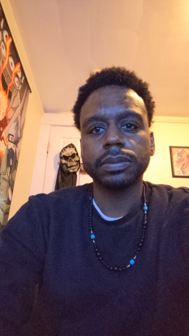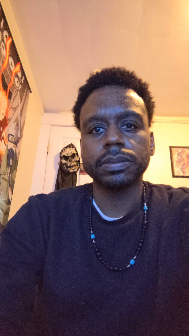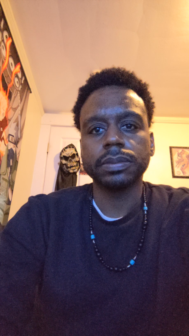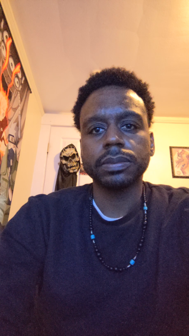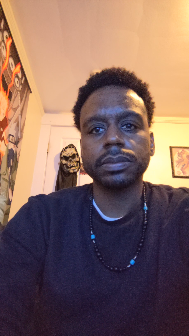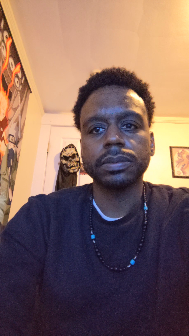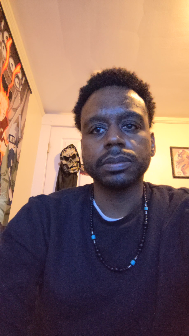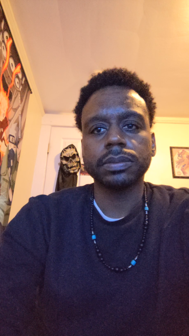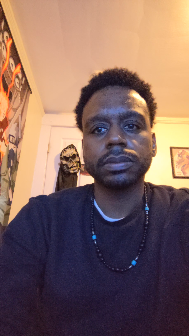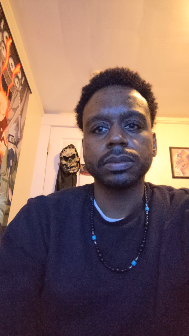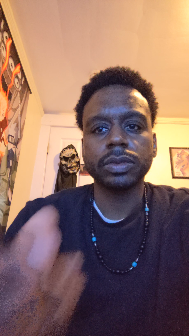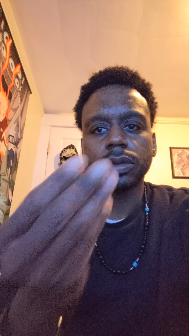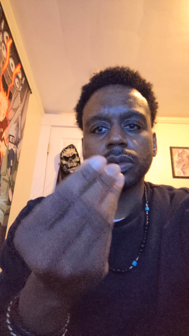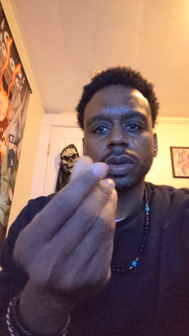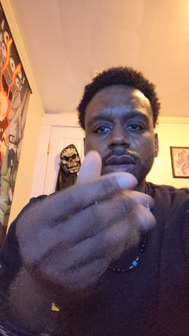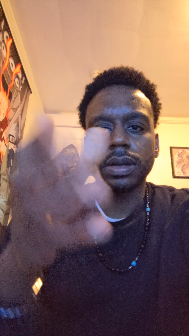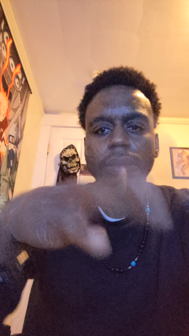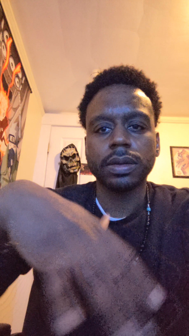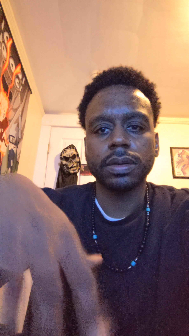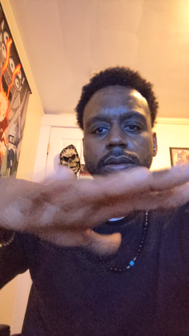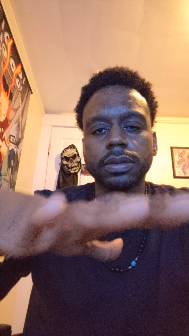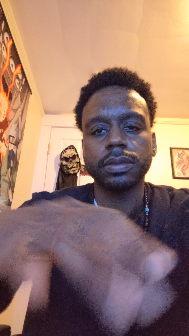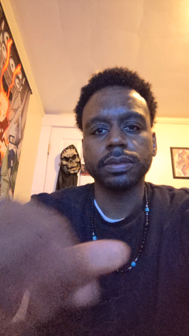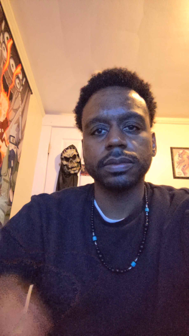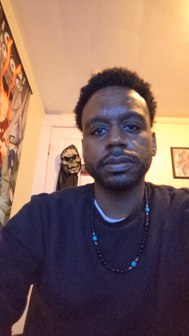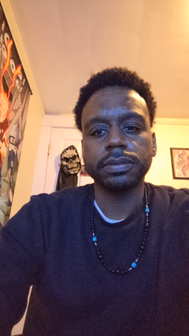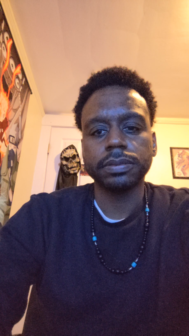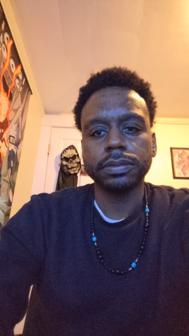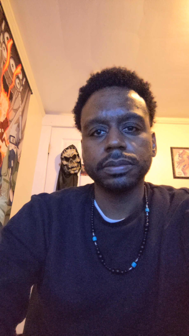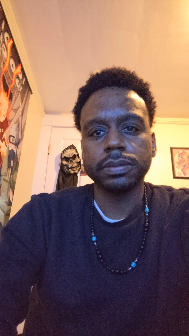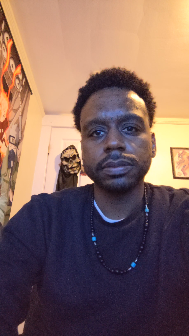garden